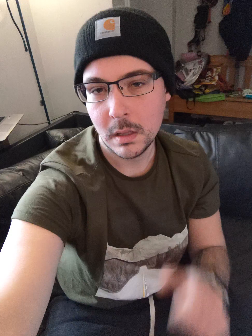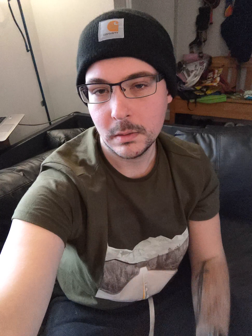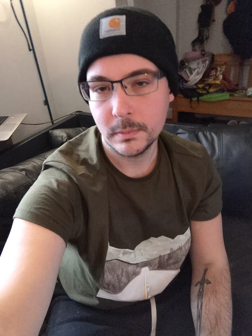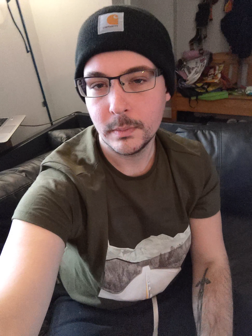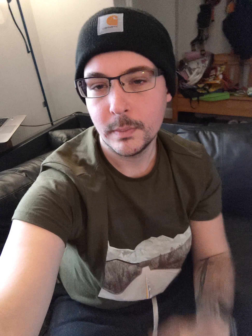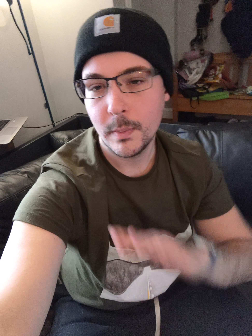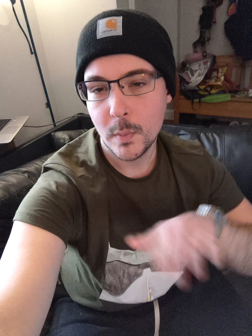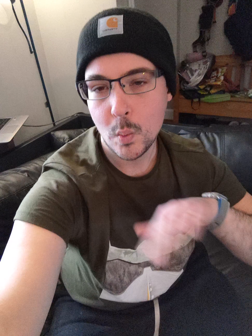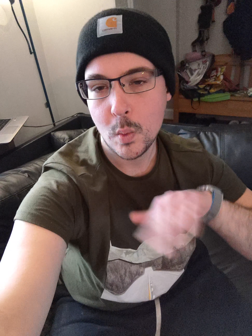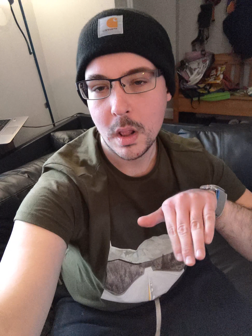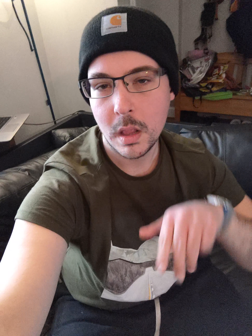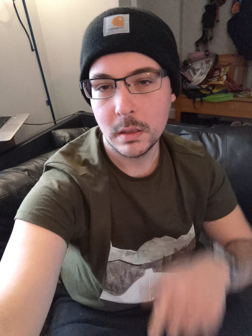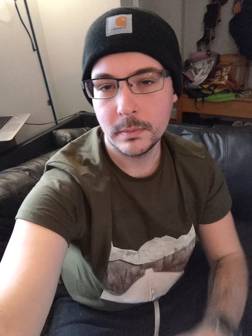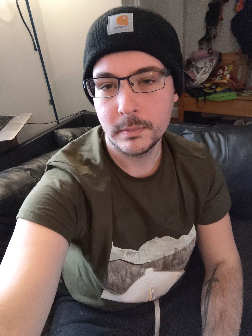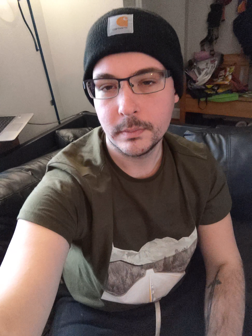pool